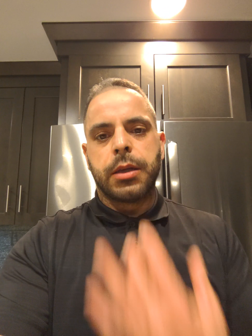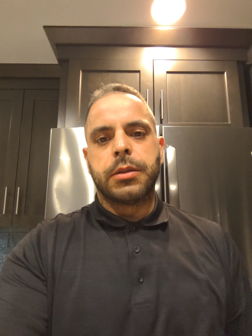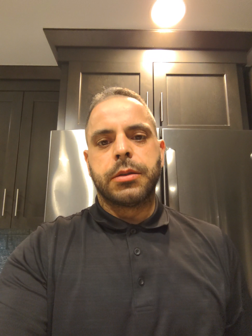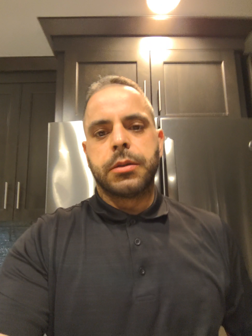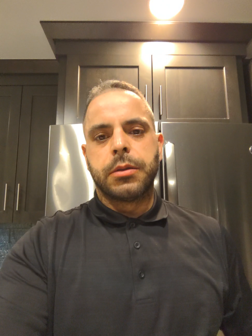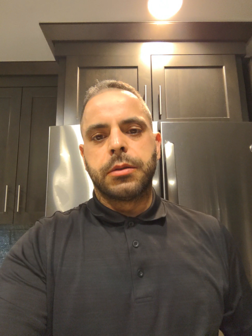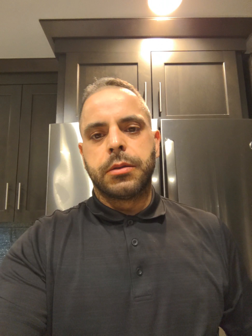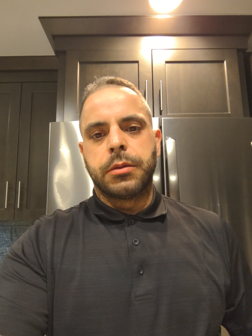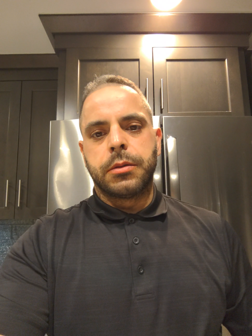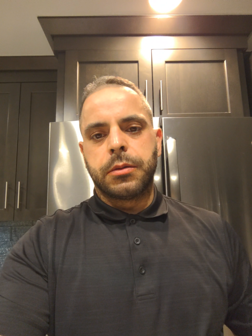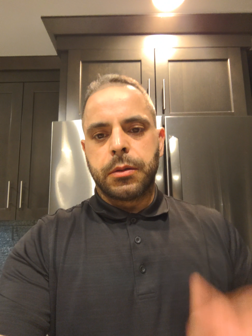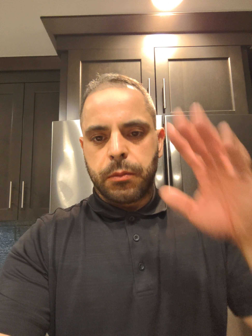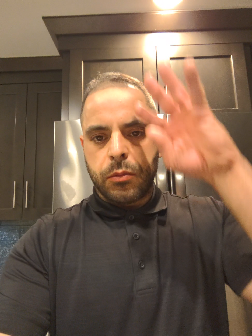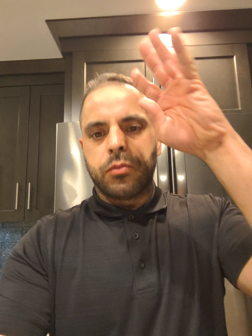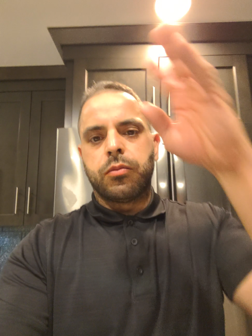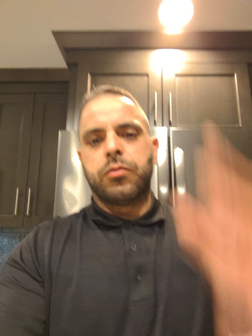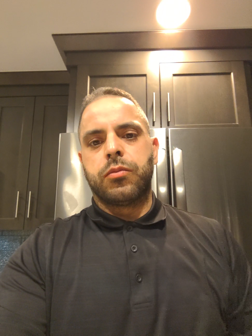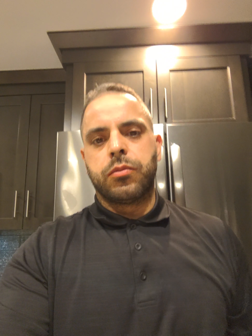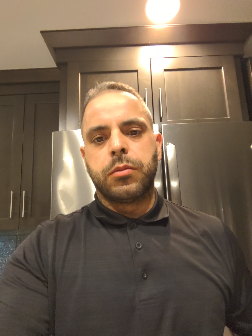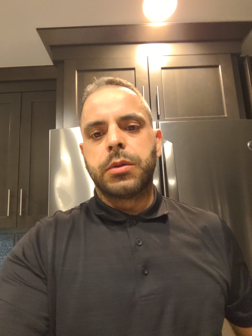pretend